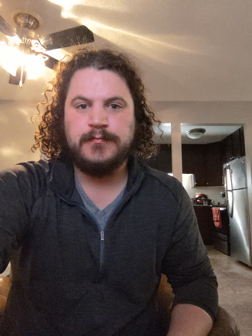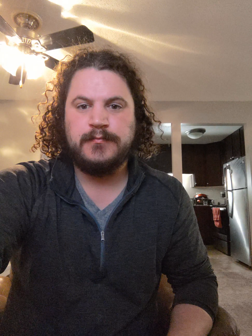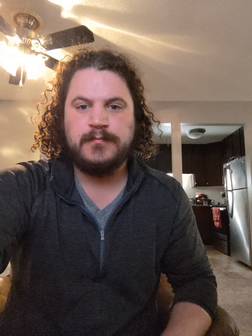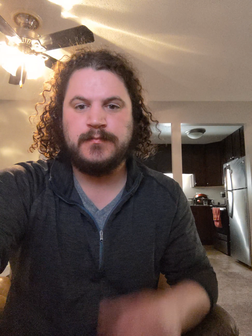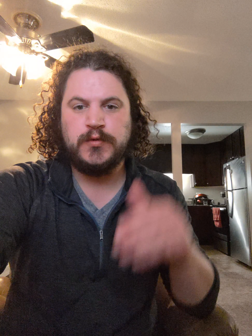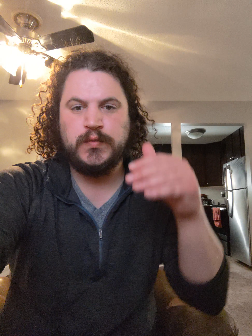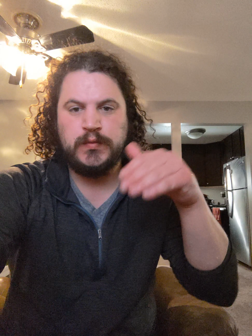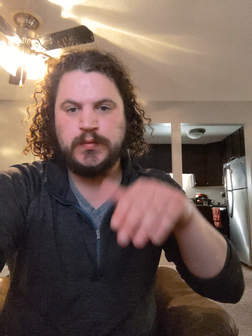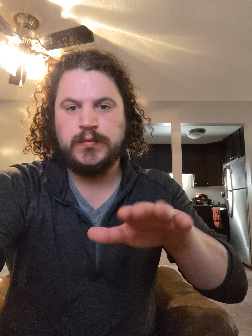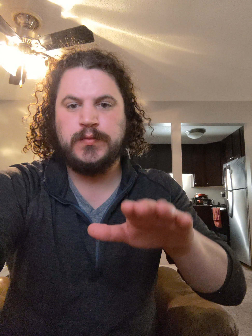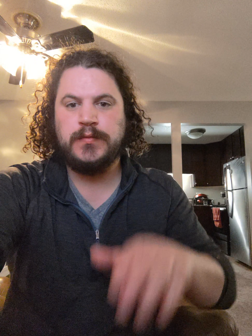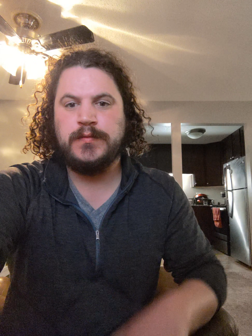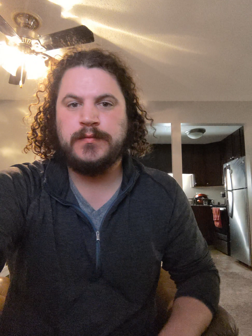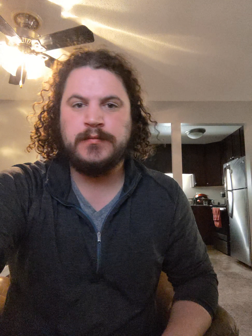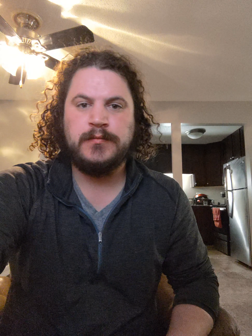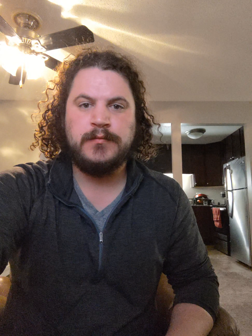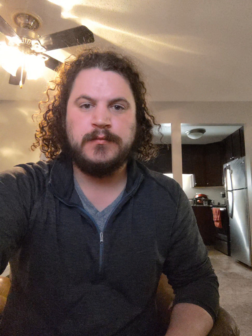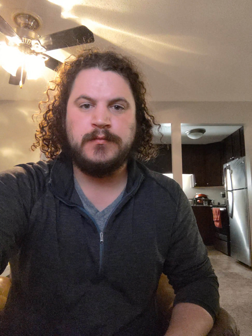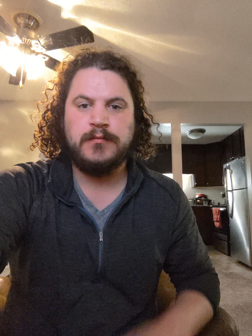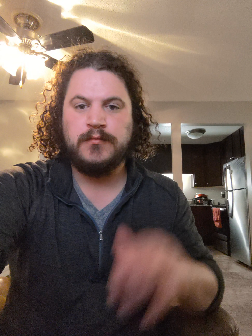into